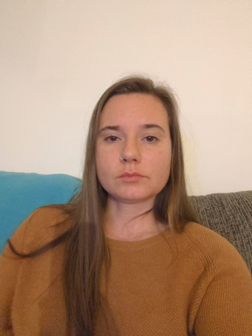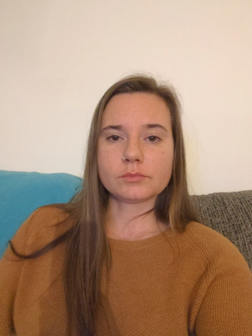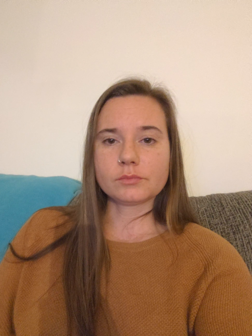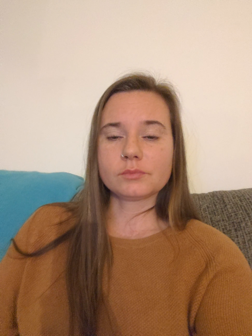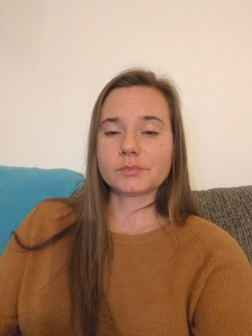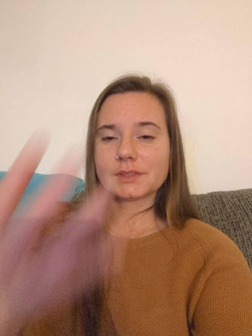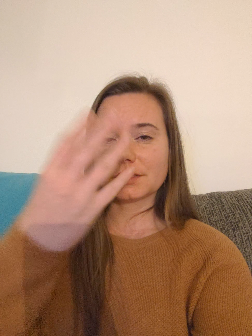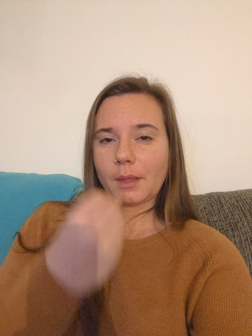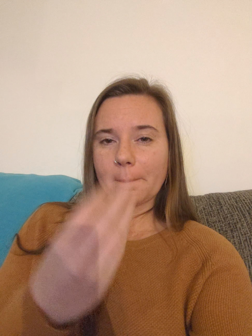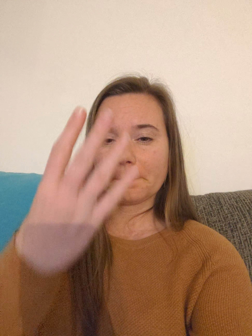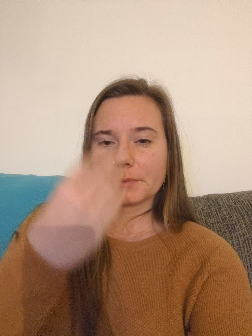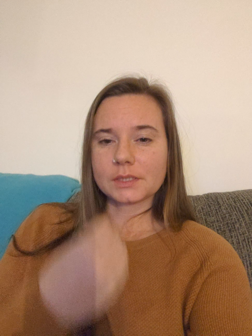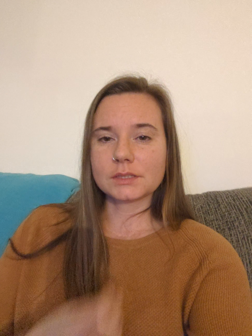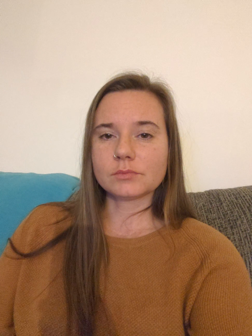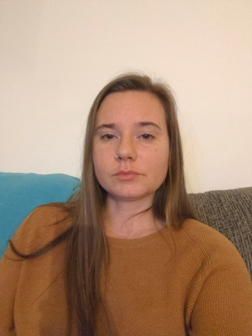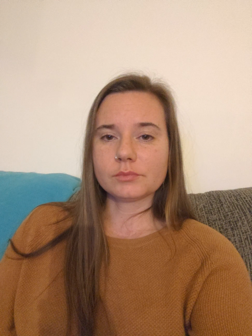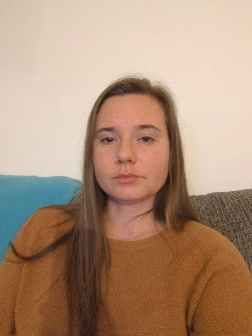sleepy